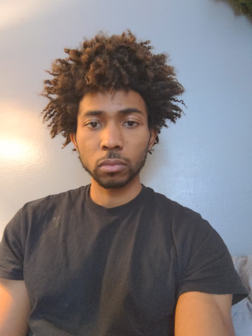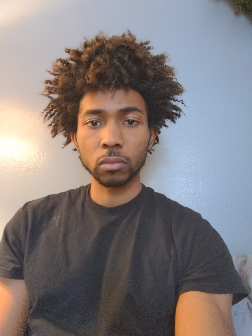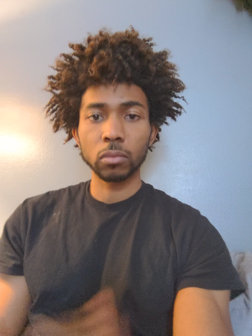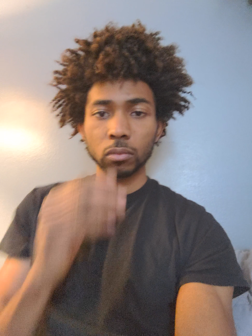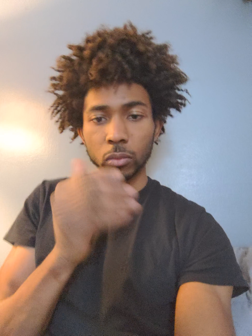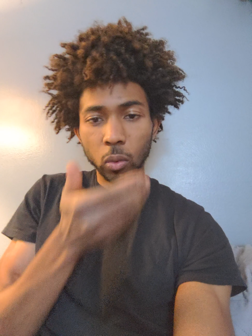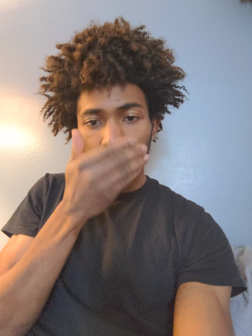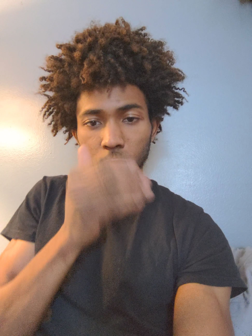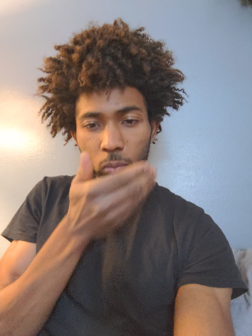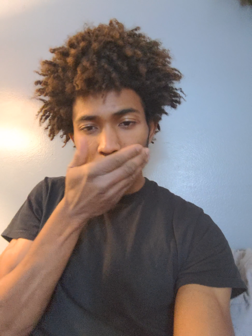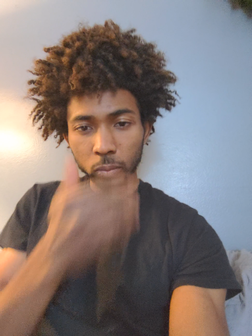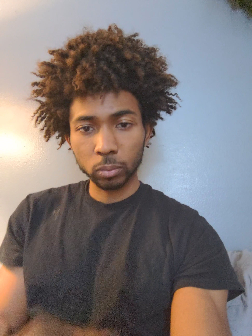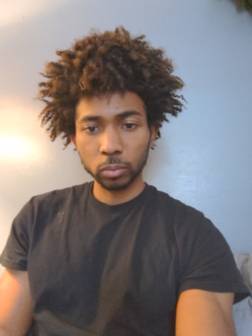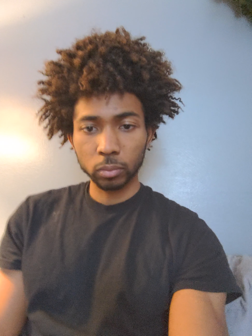cereal